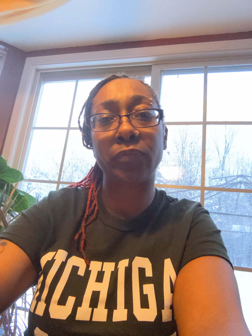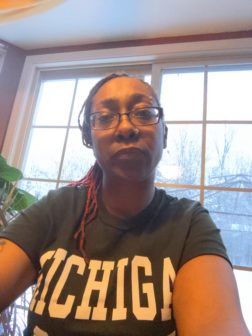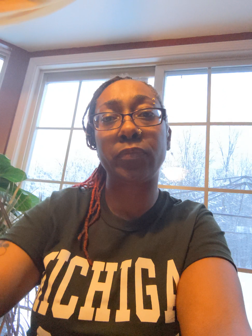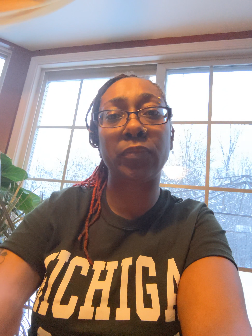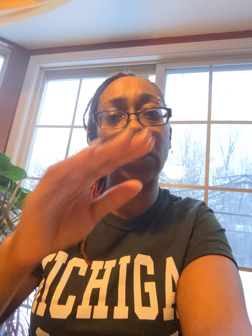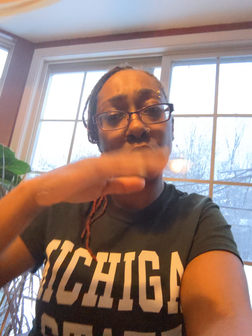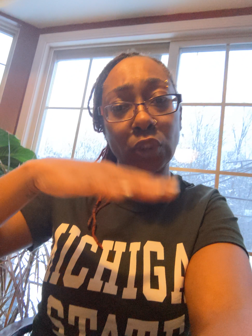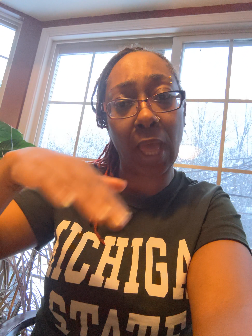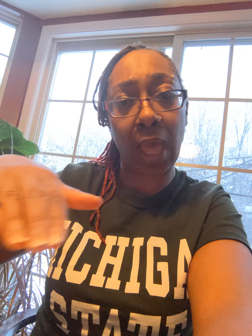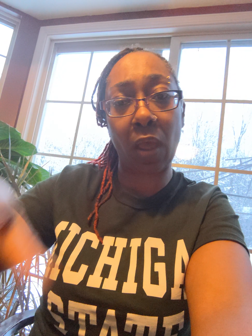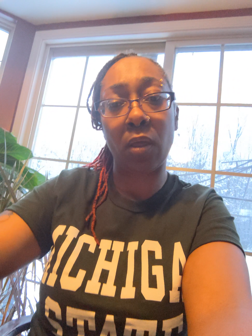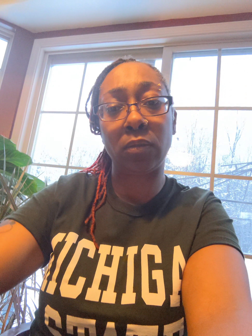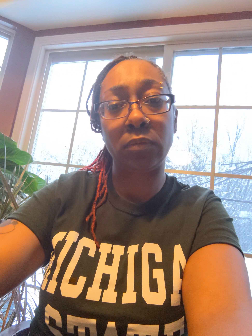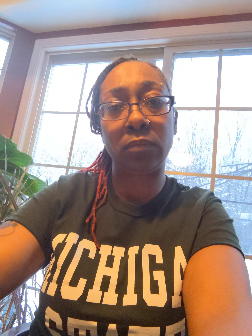child